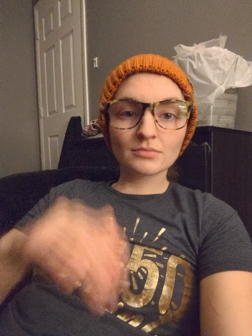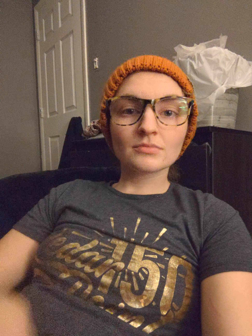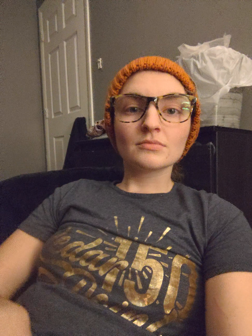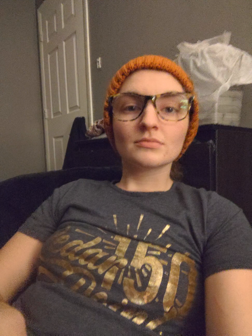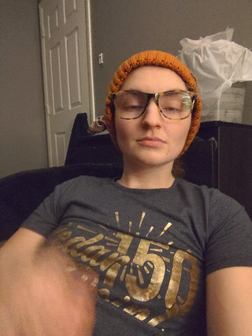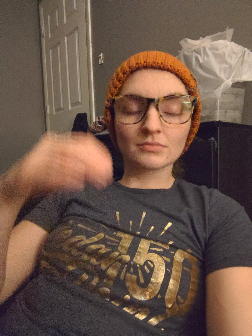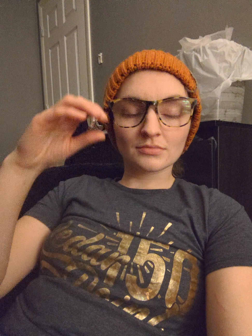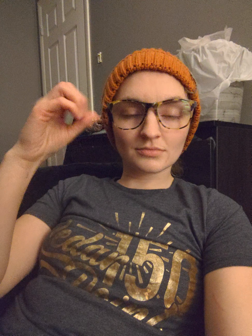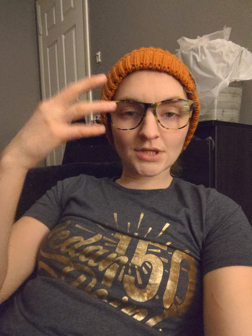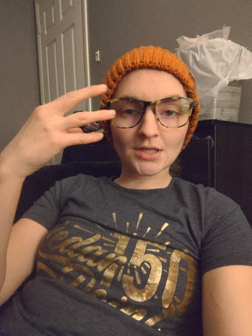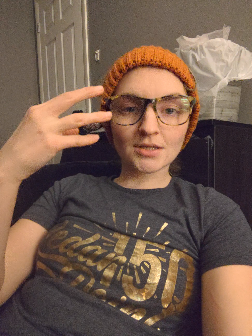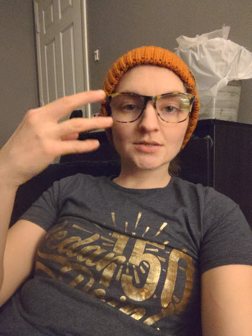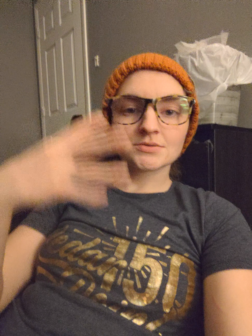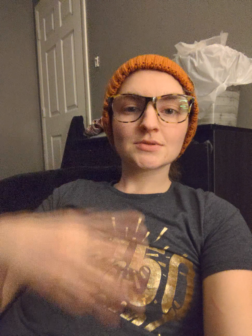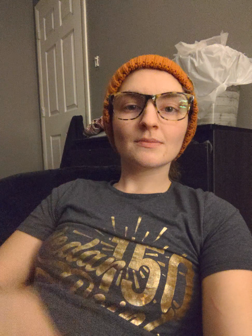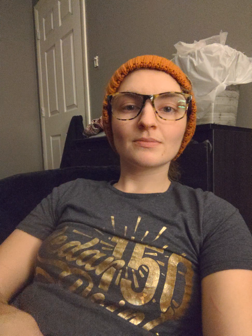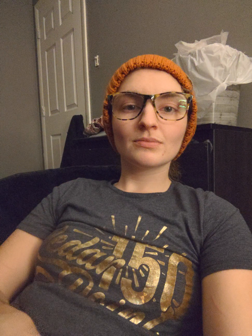sun